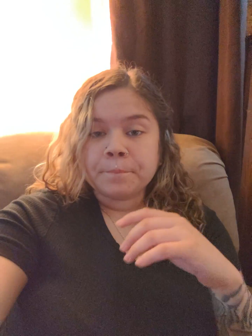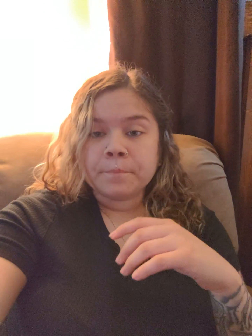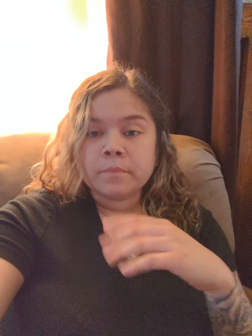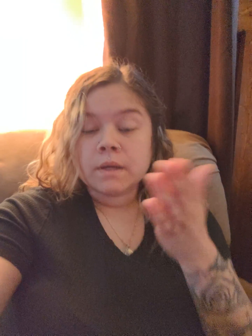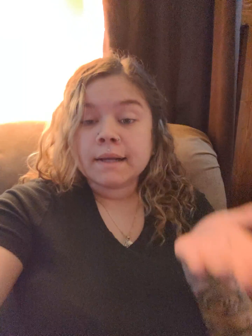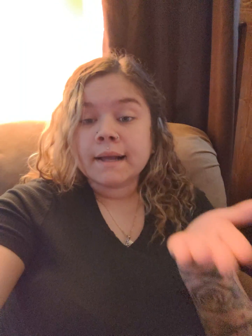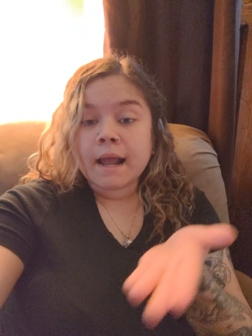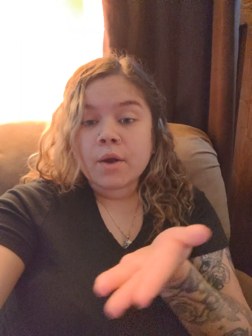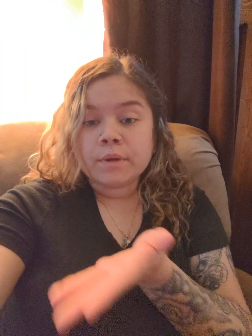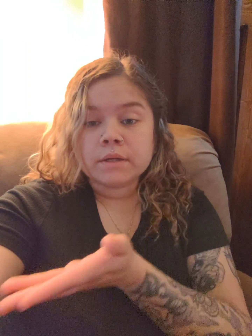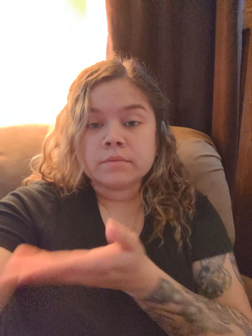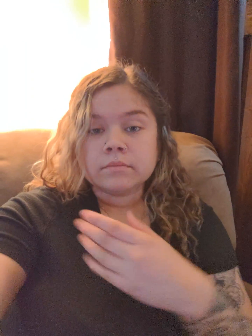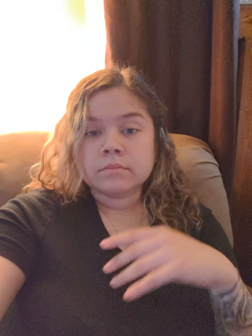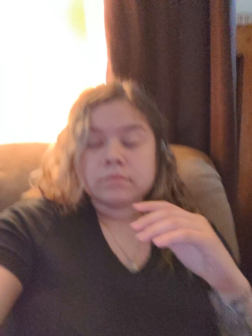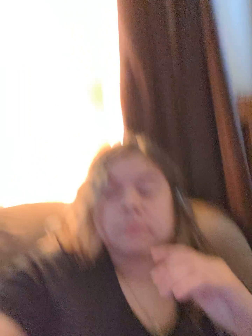carry